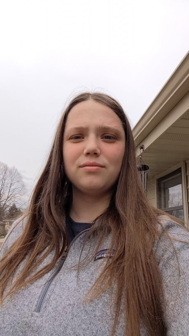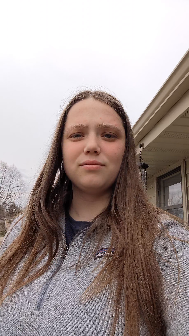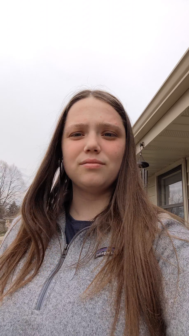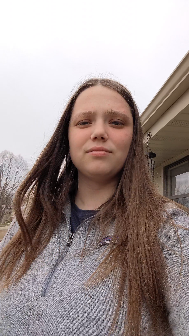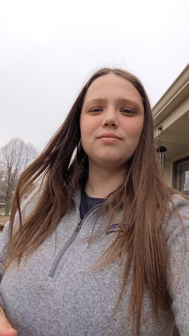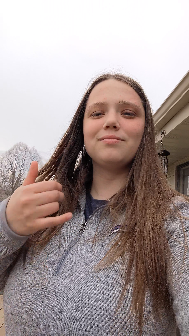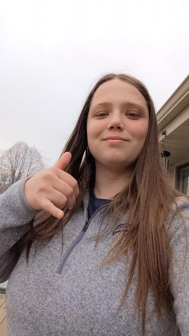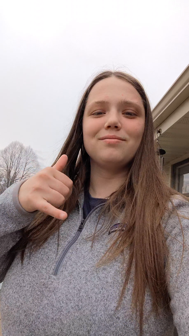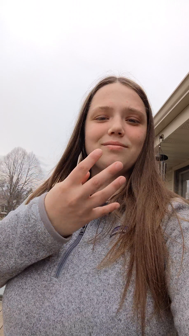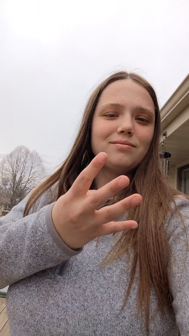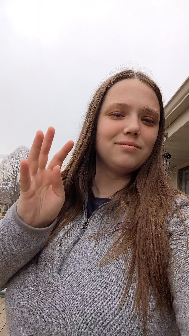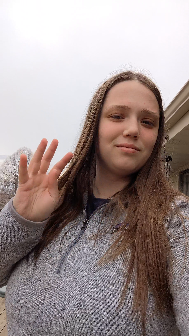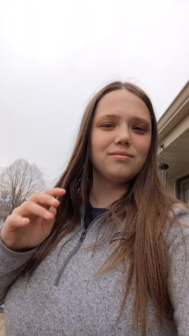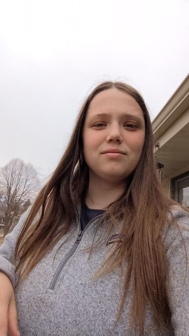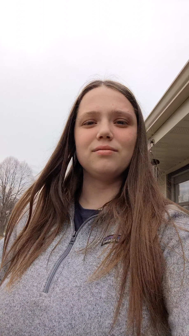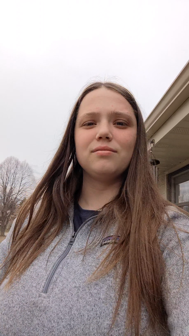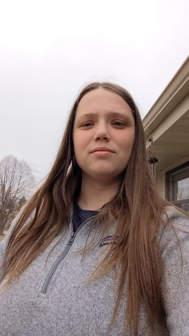playpen